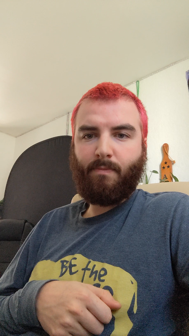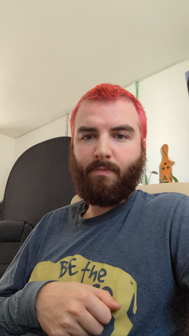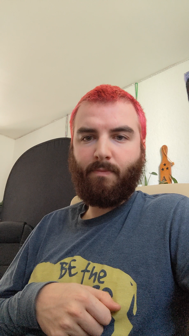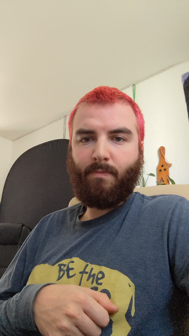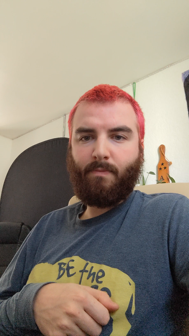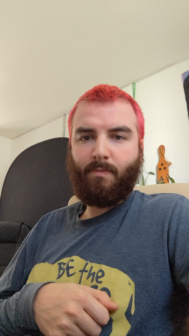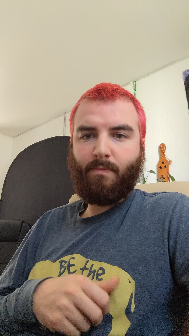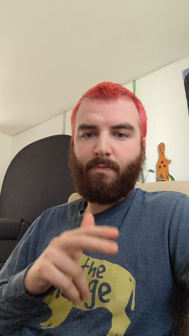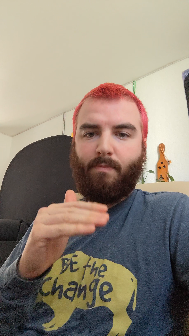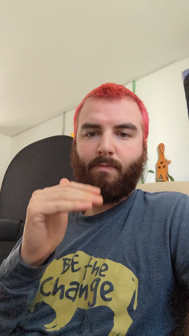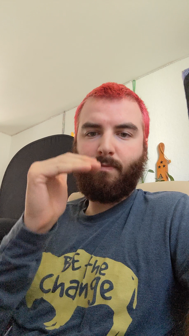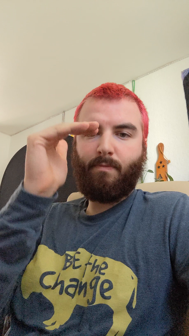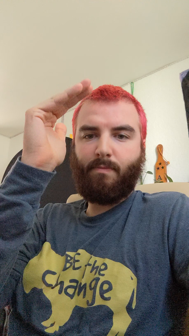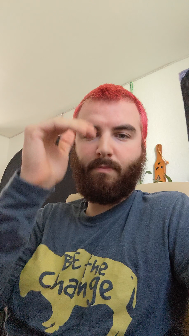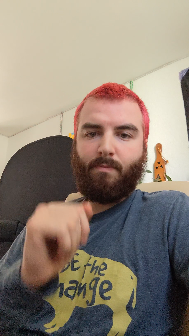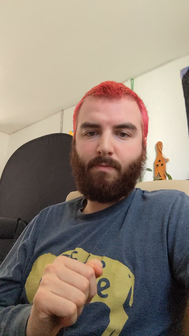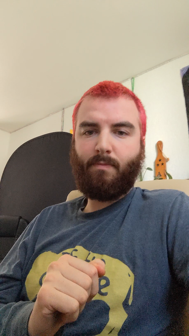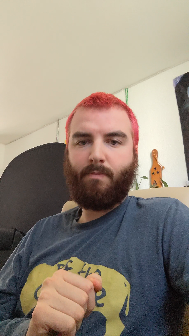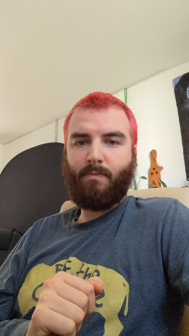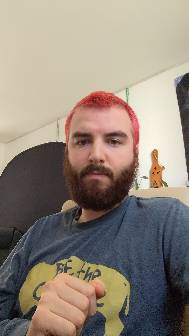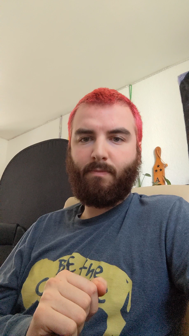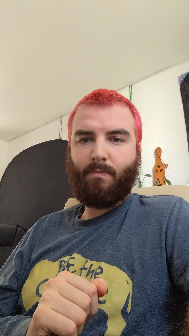build